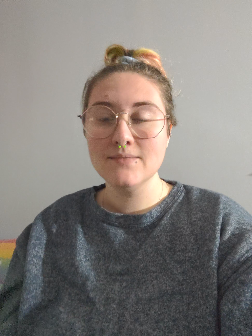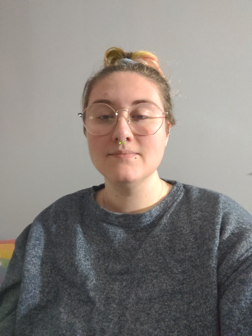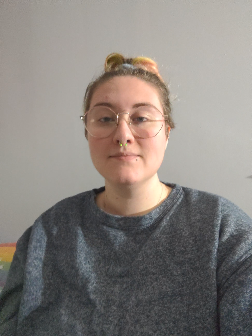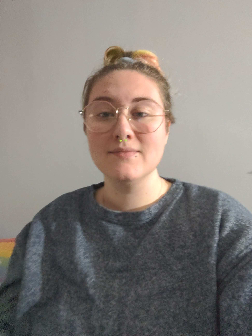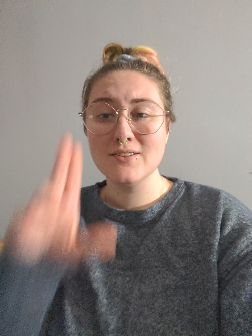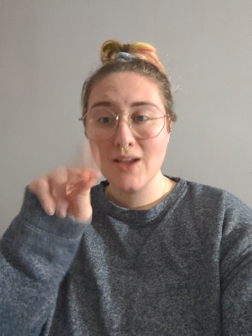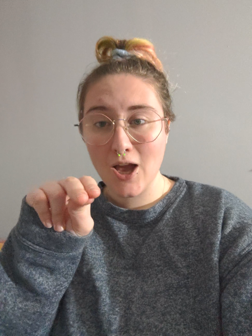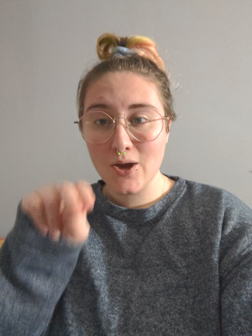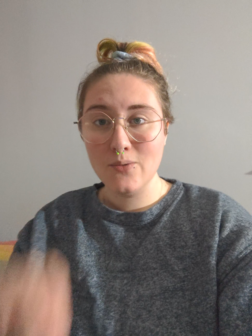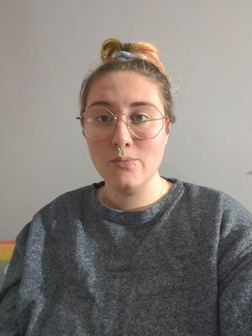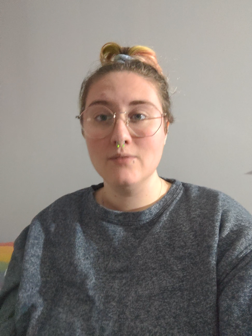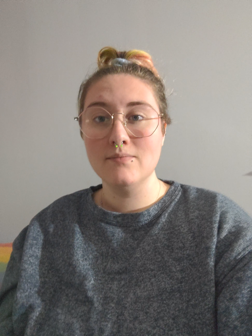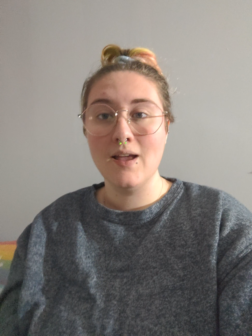no